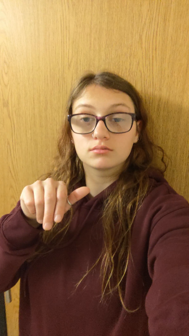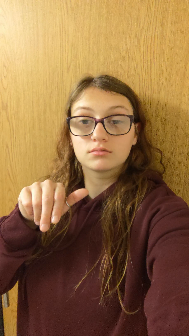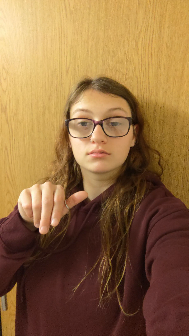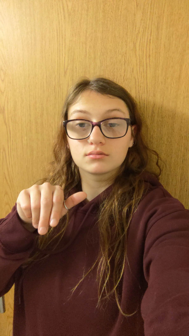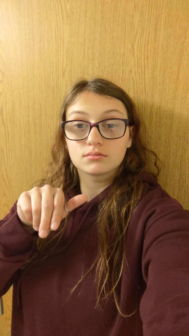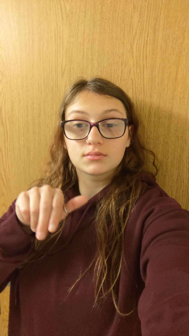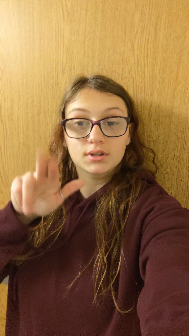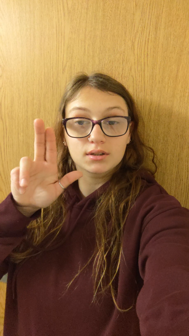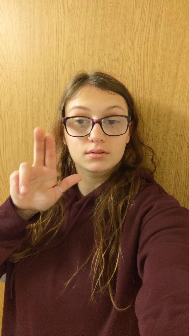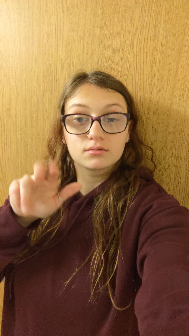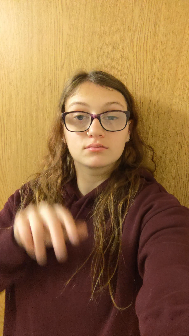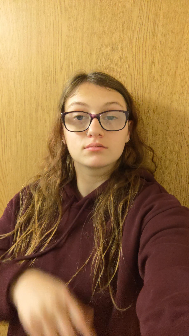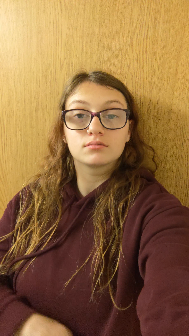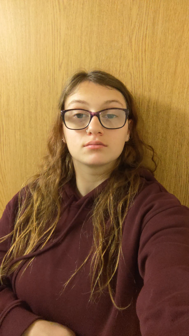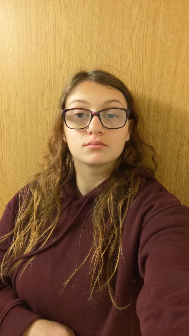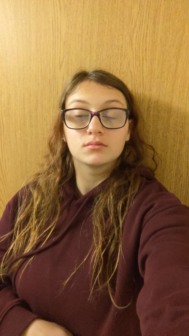lick